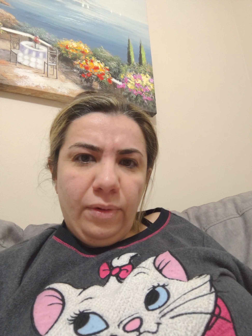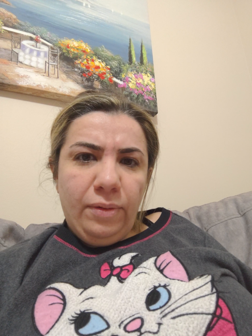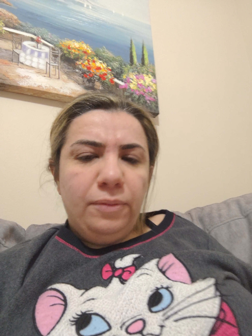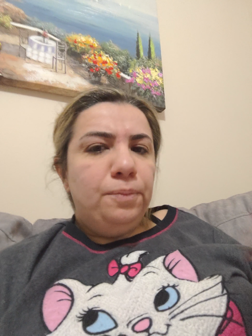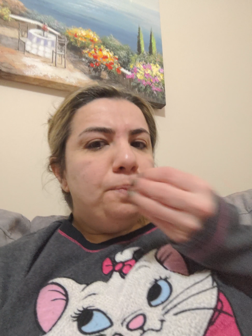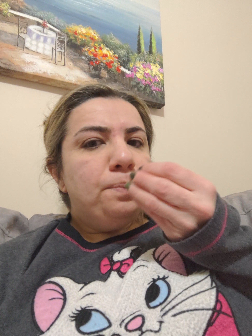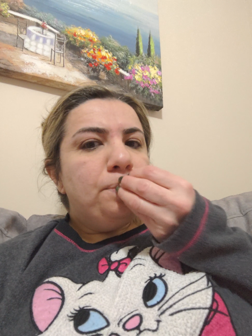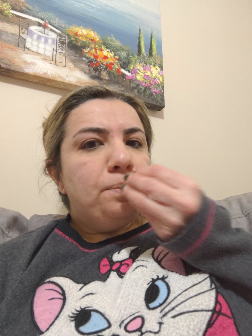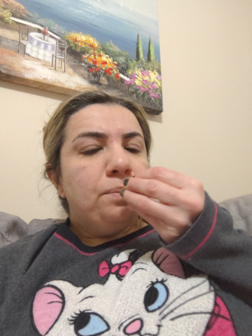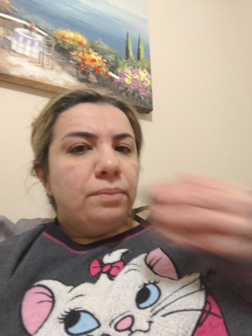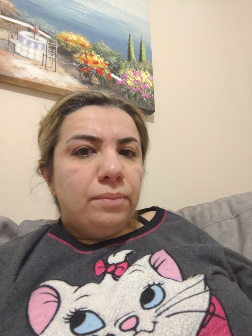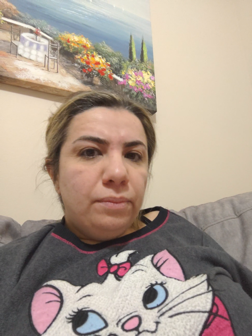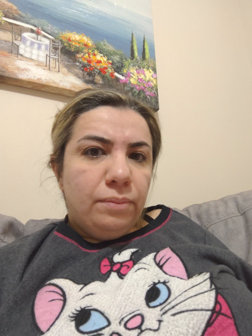food